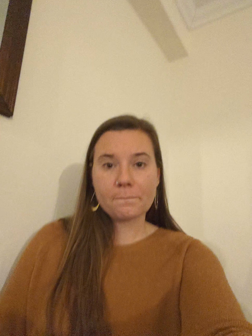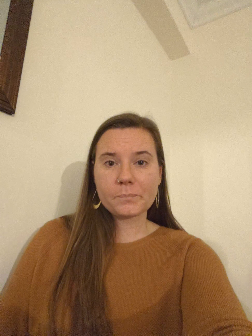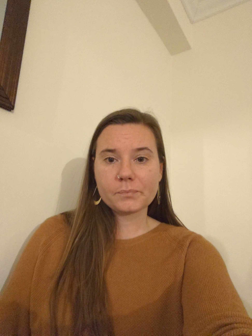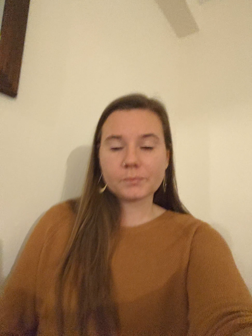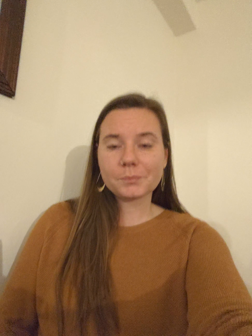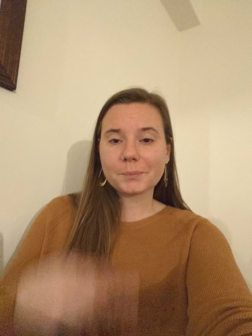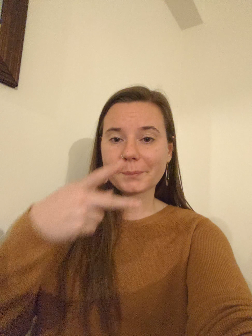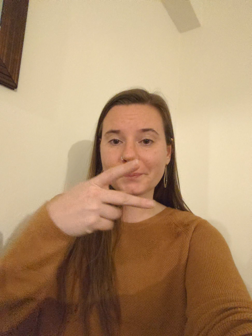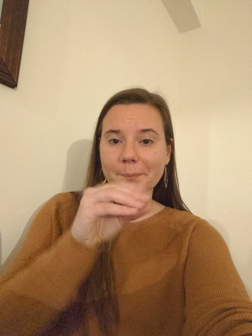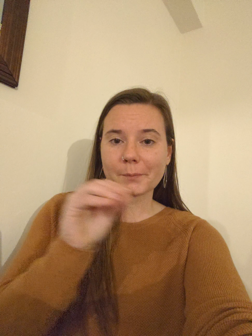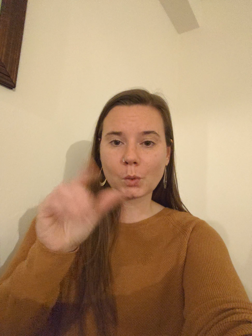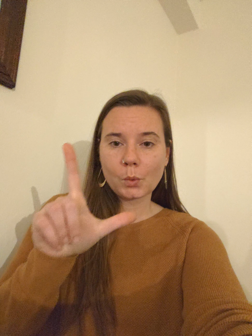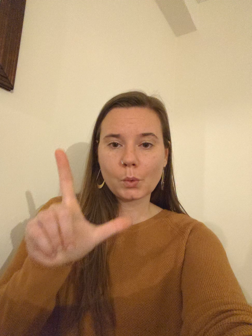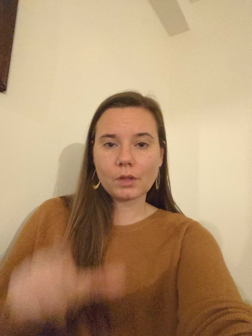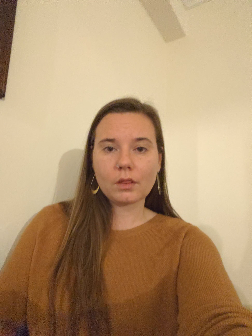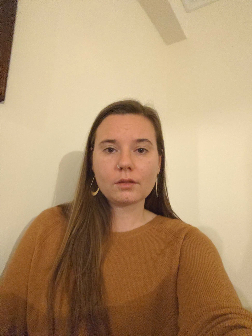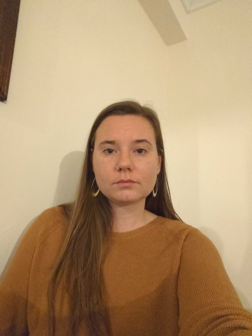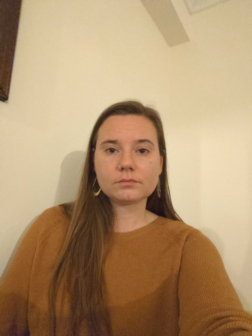pool